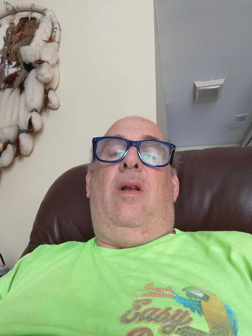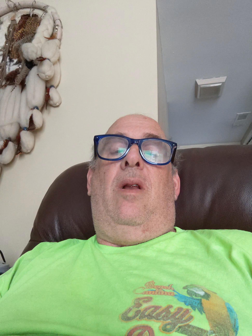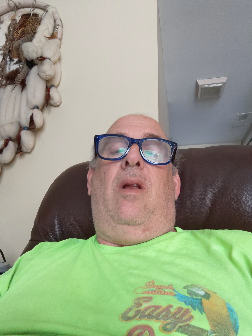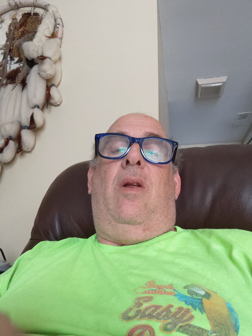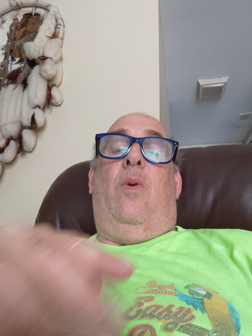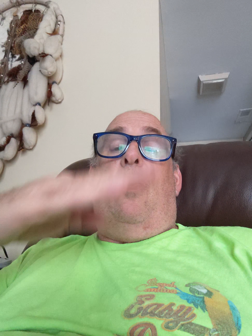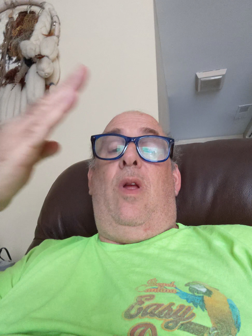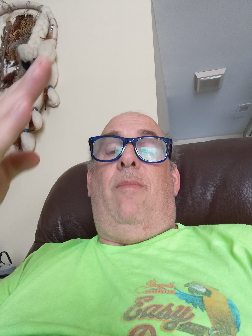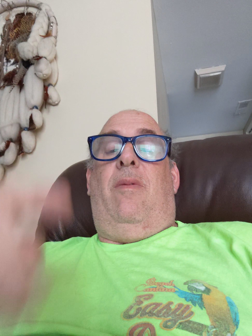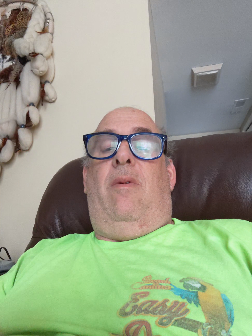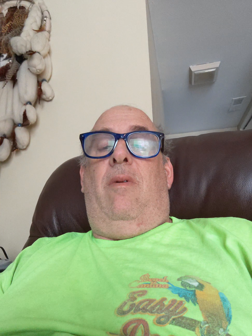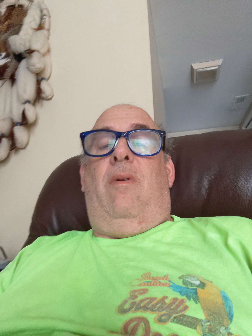open